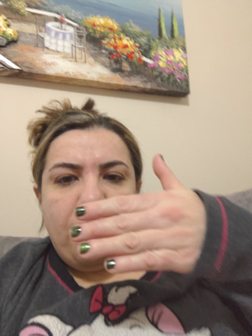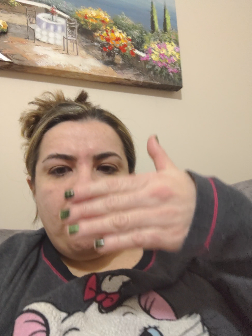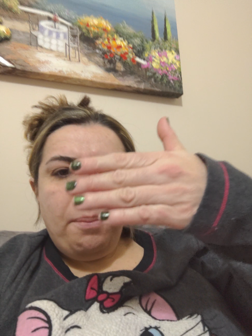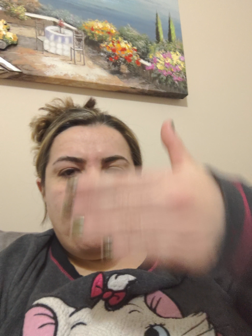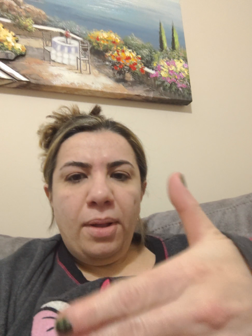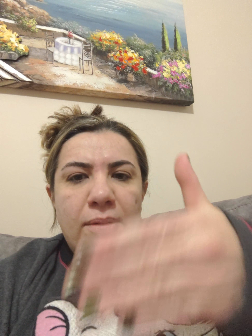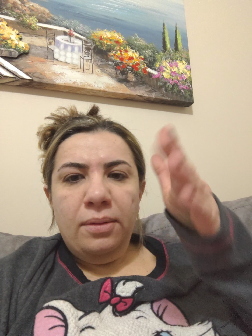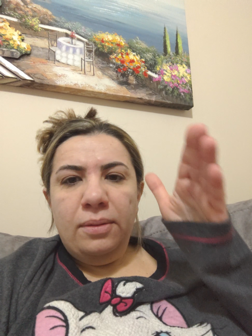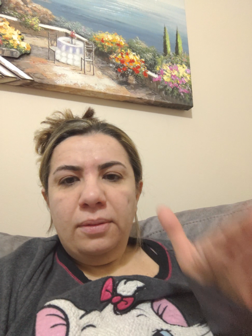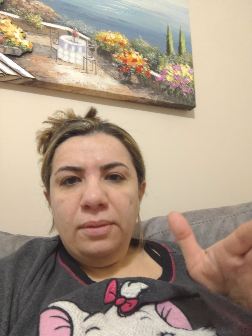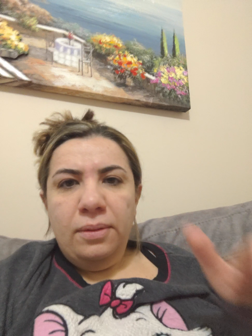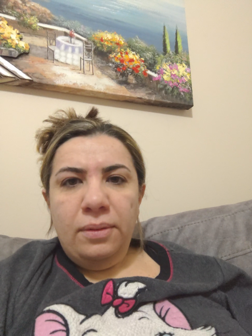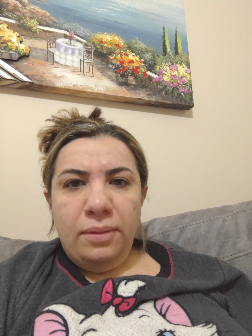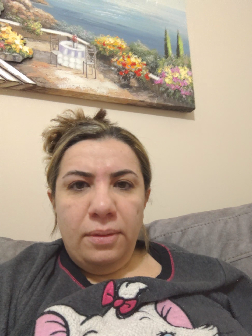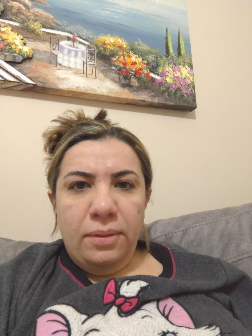room